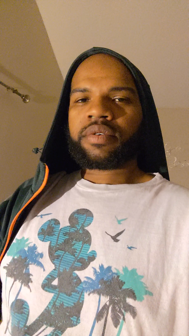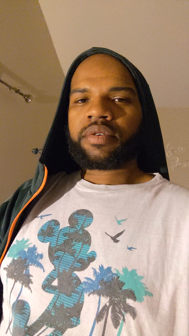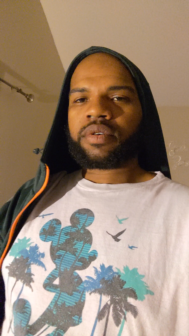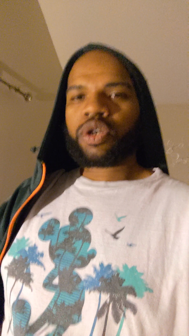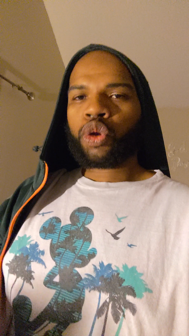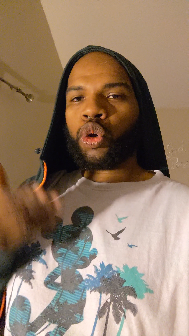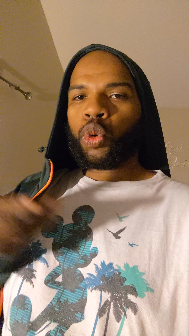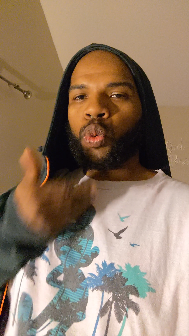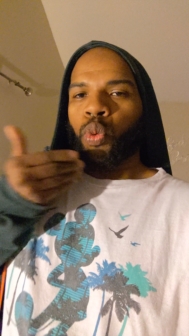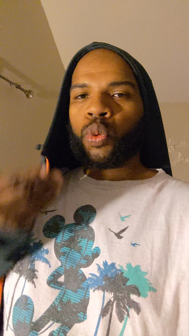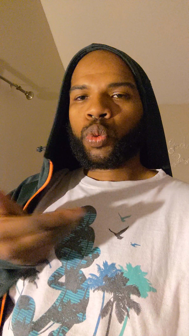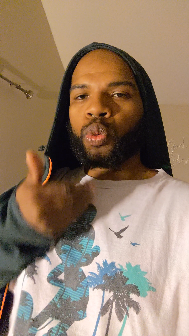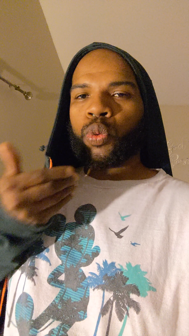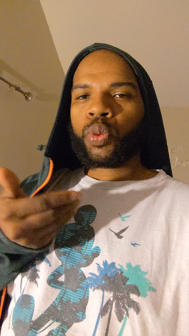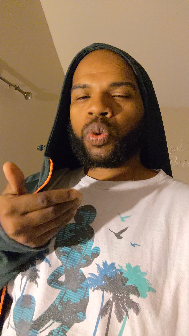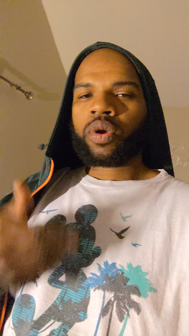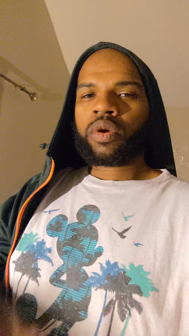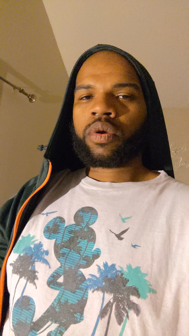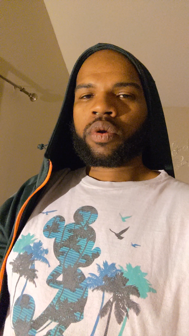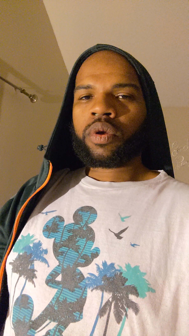new